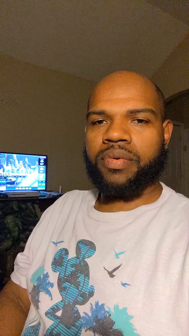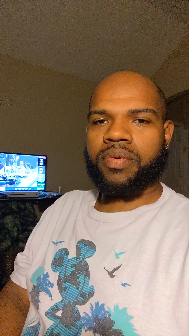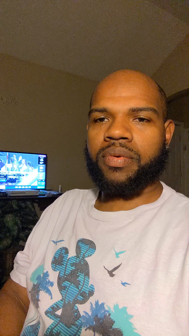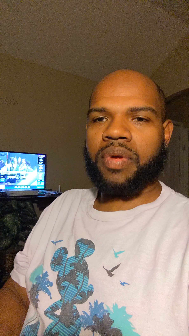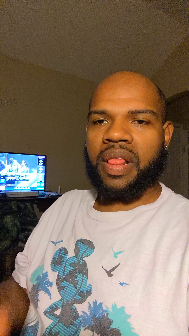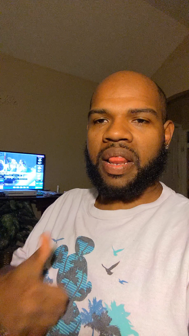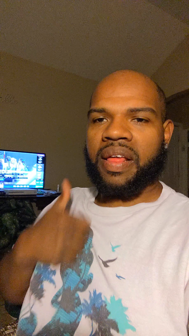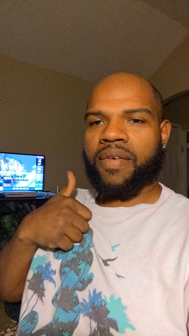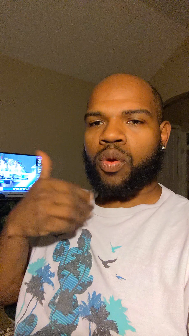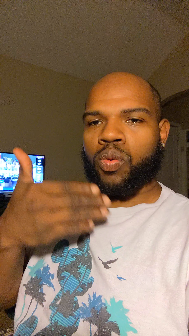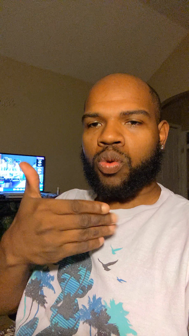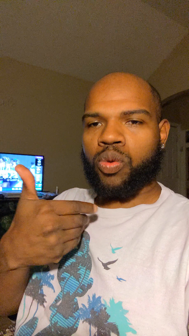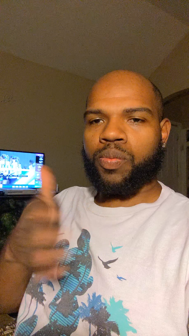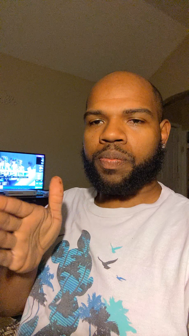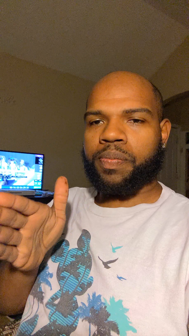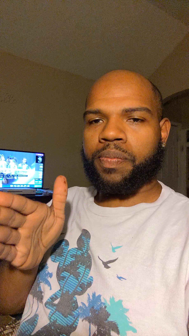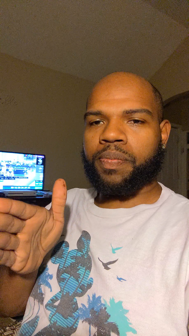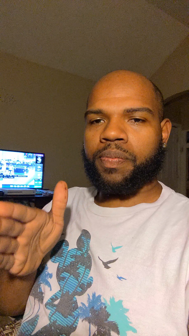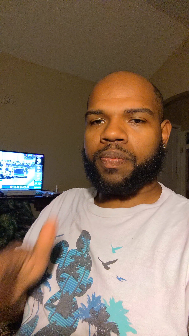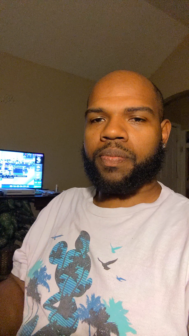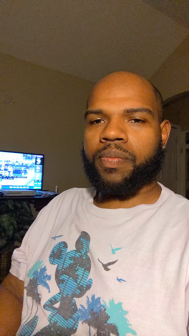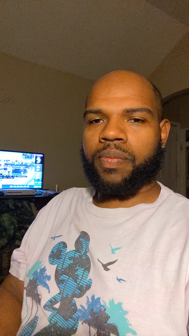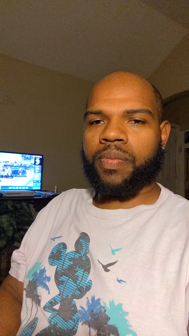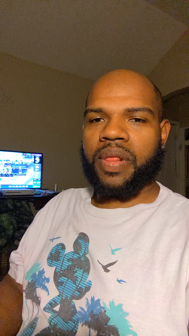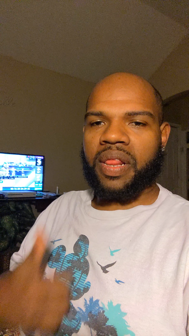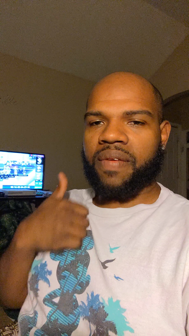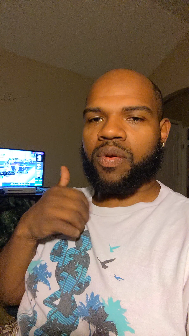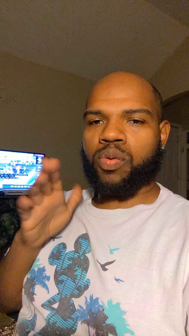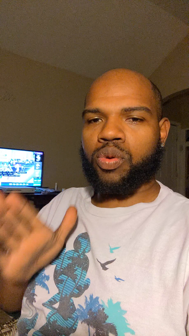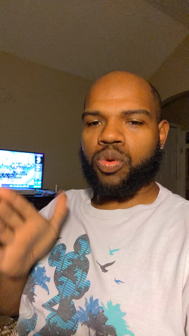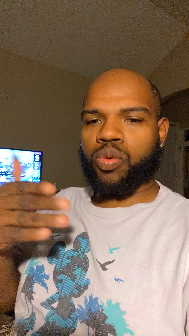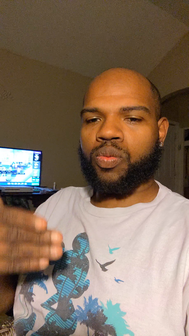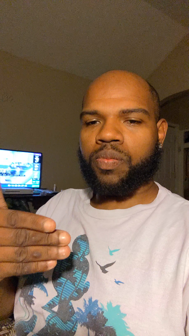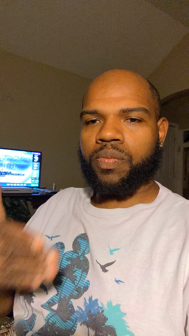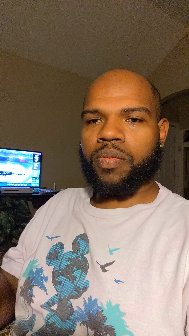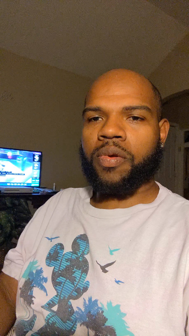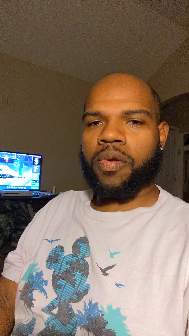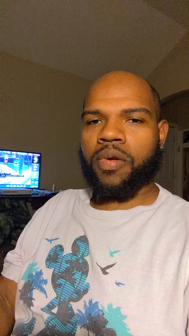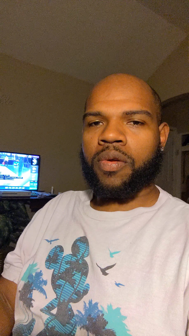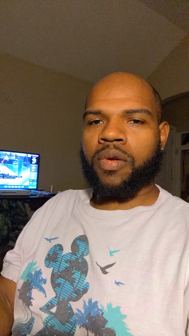living room